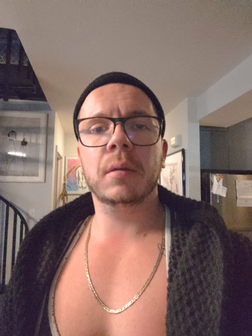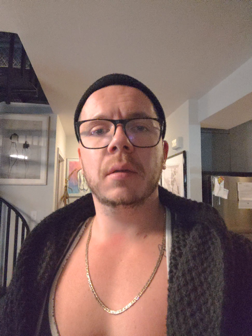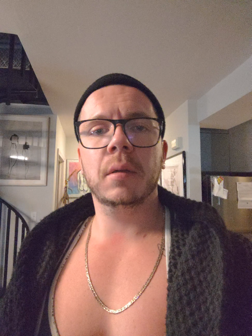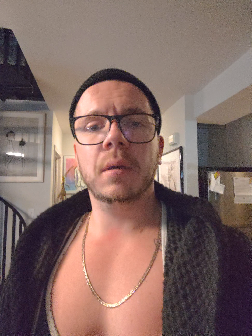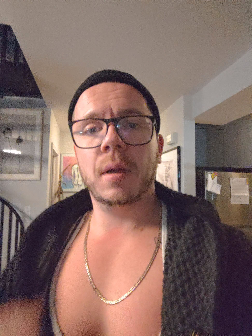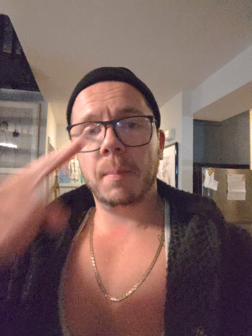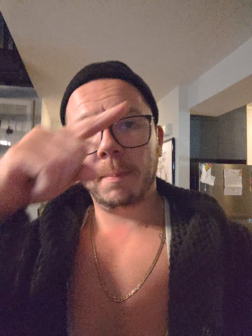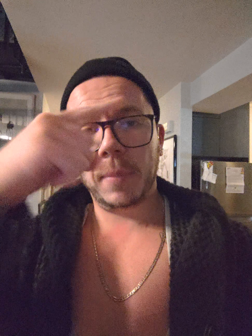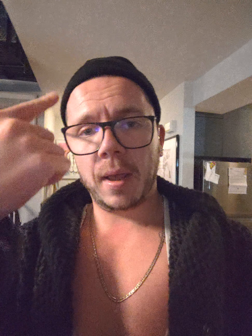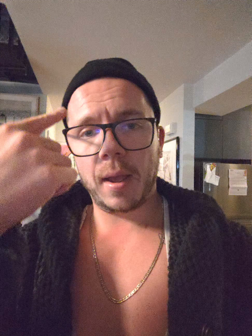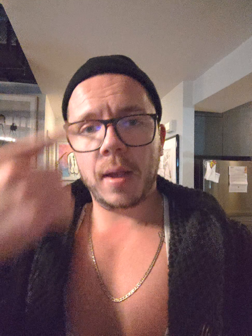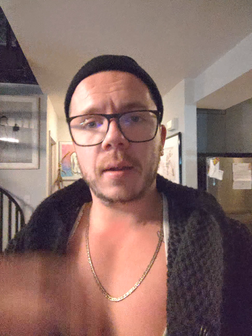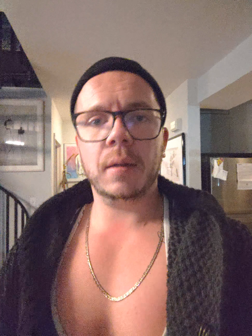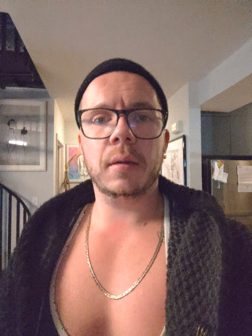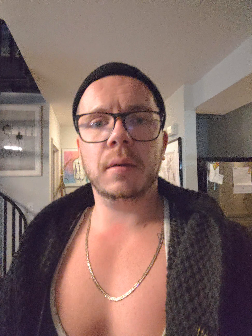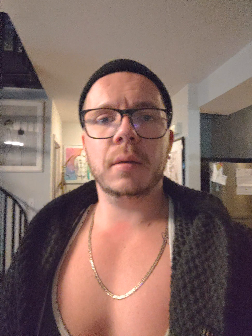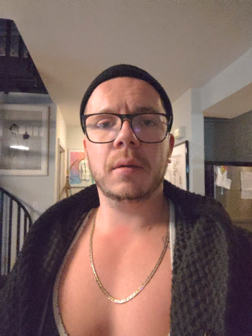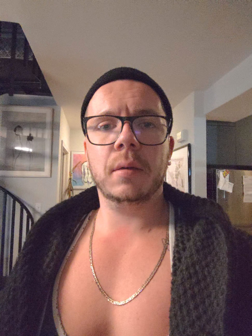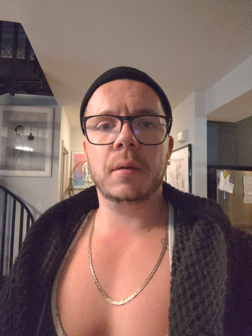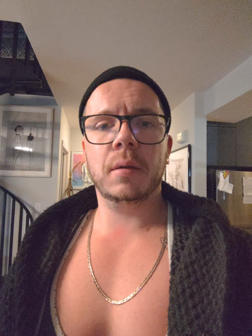black